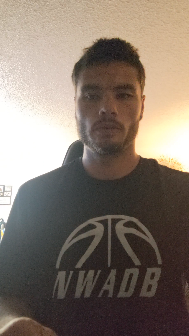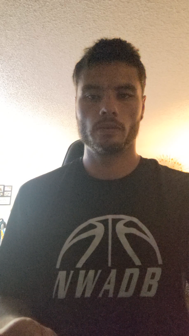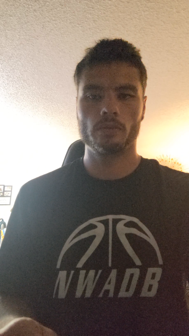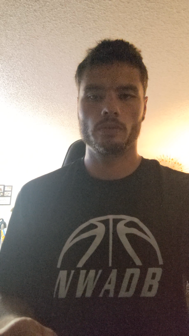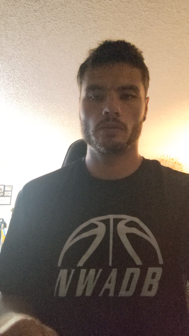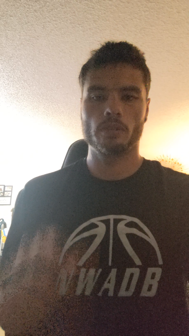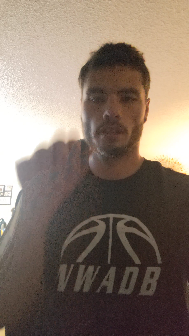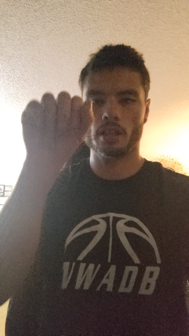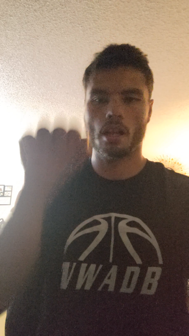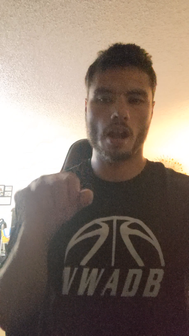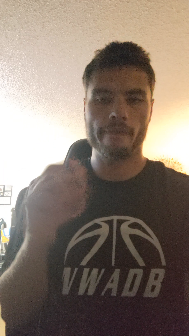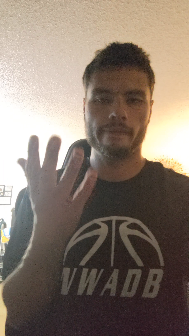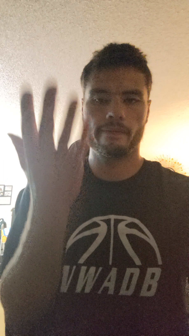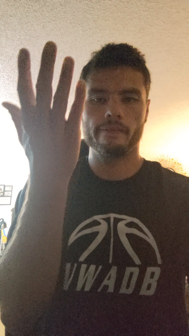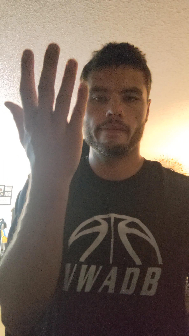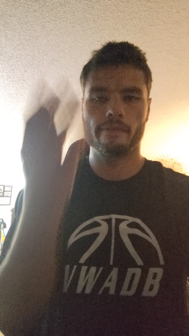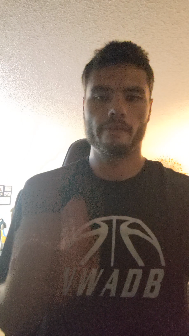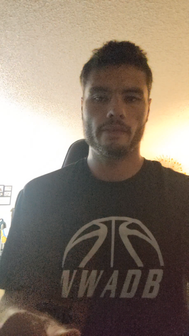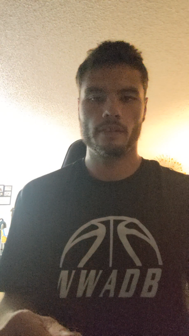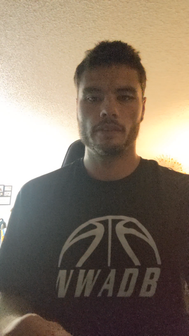gloves